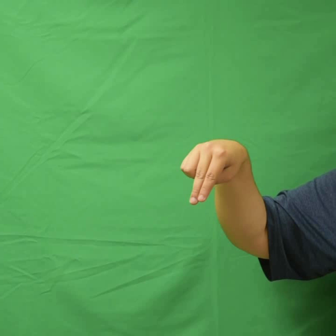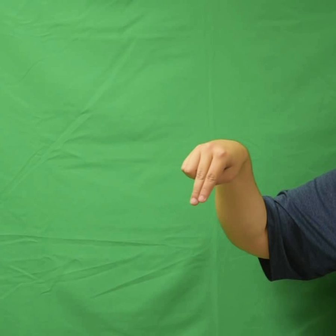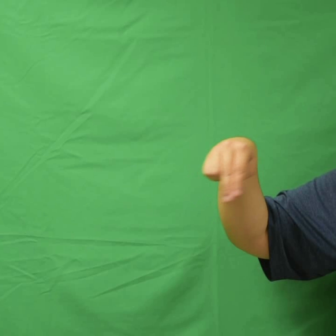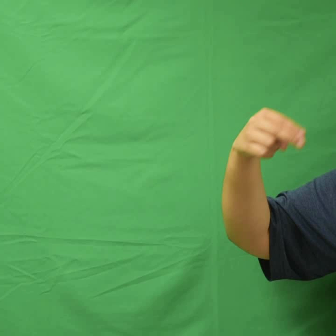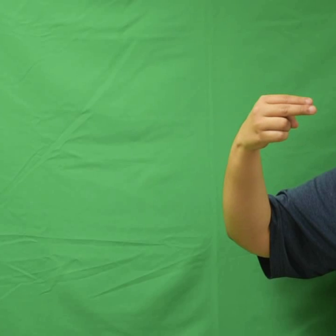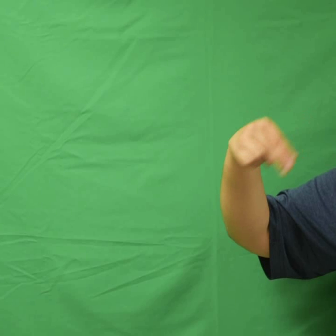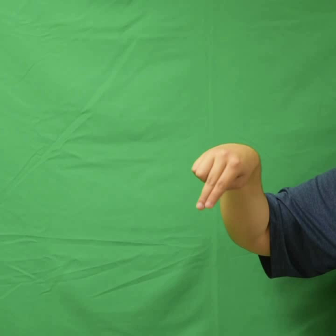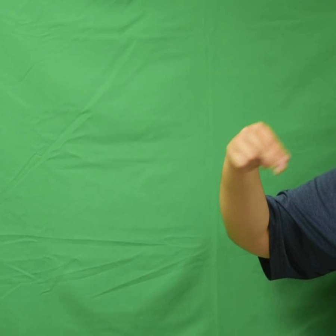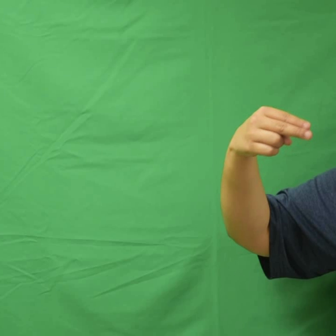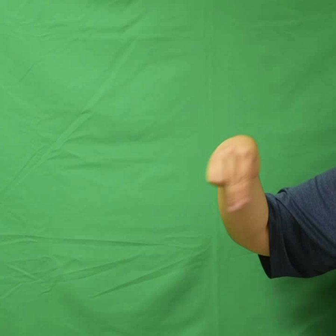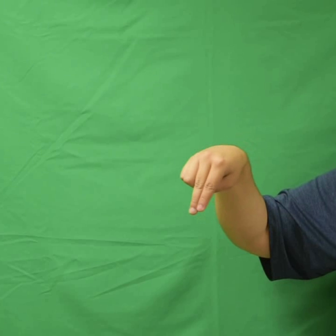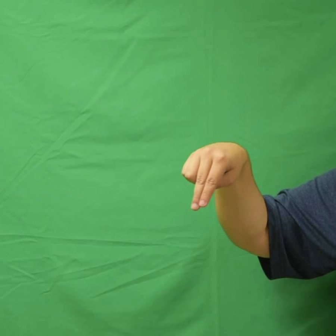Ñ